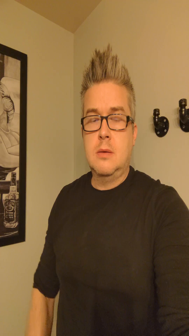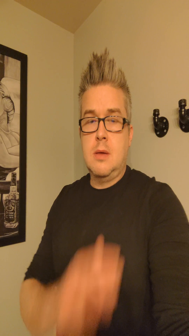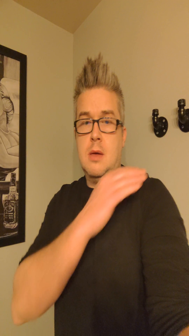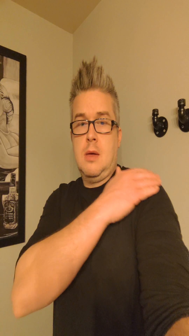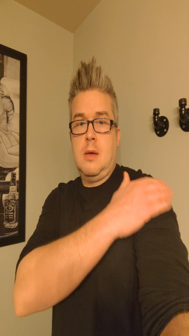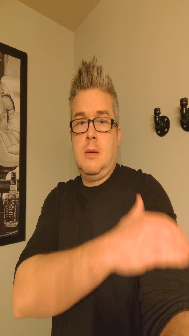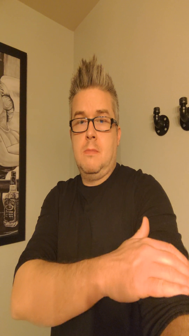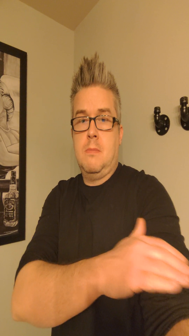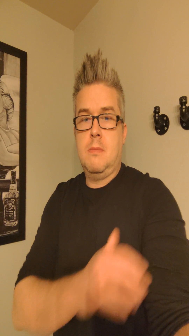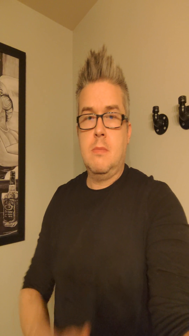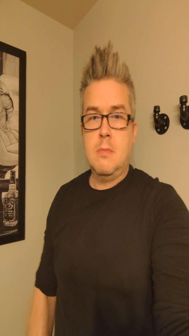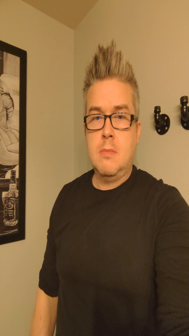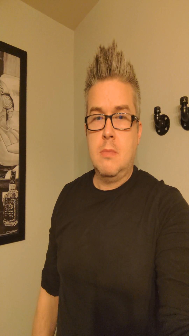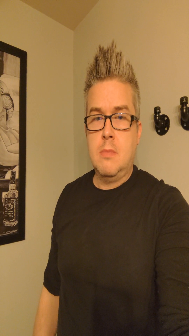arm